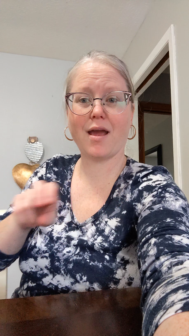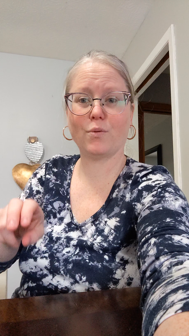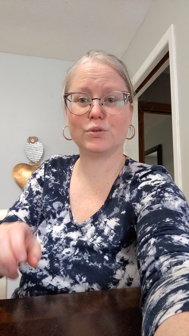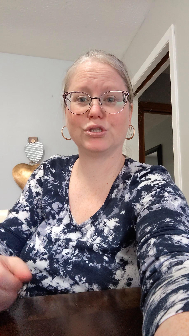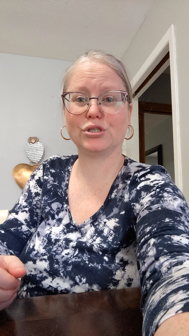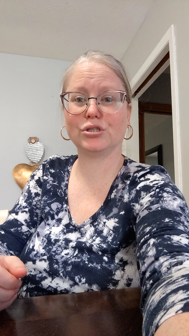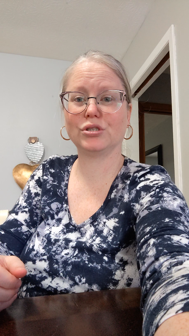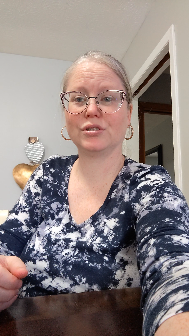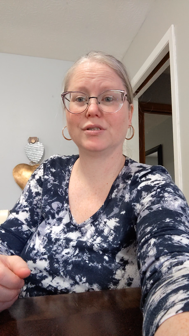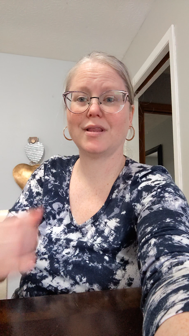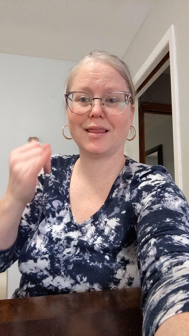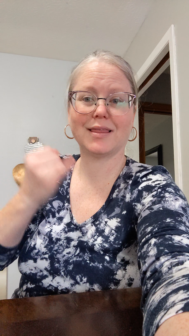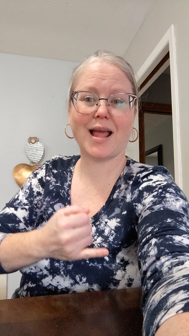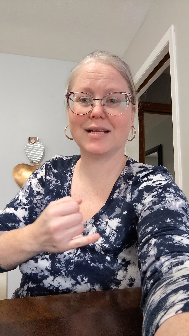last